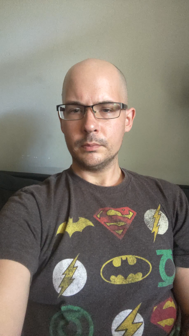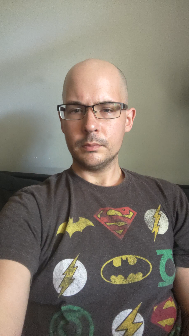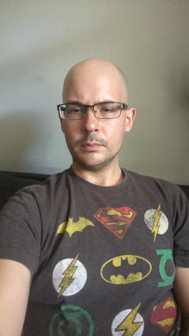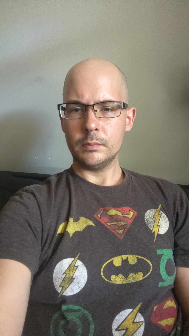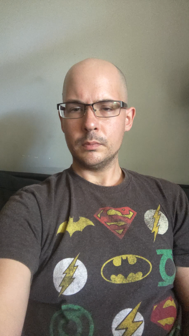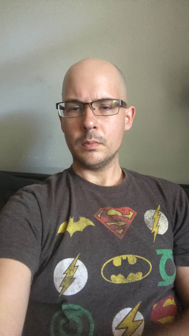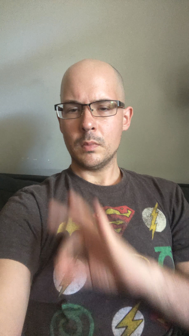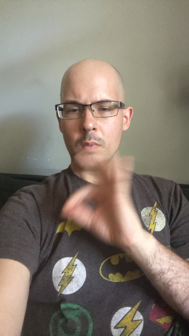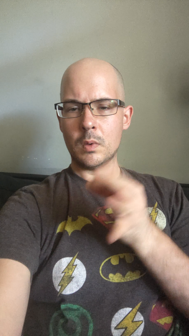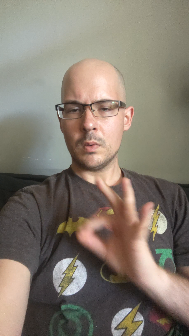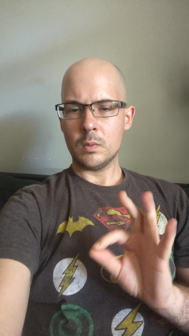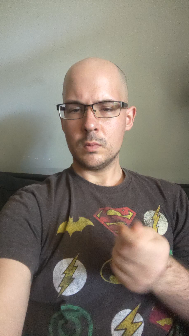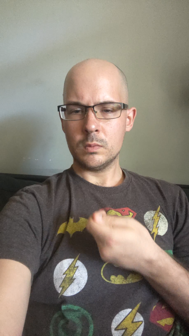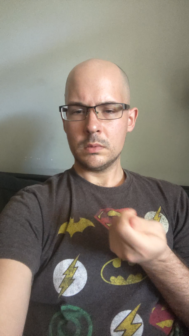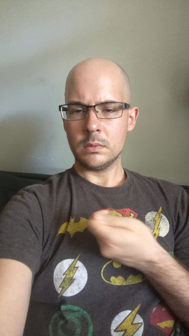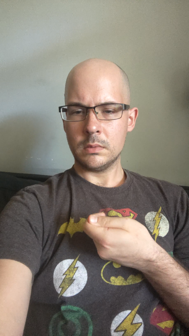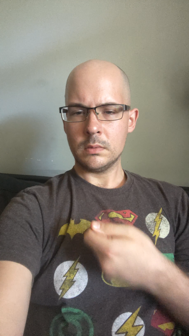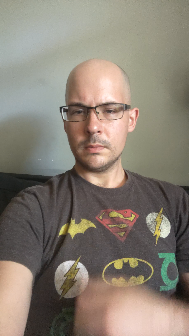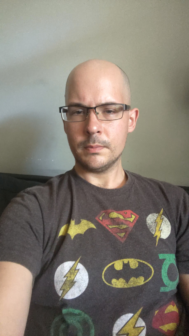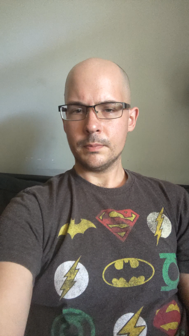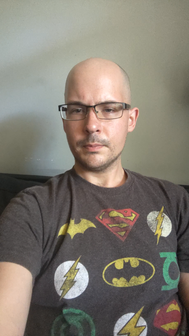hose